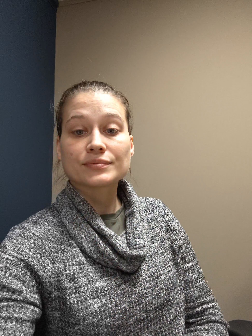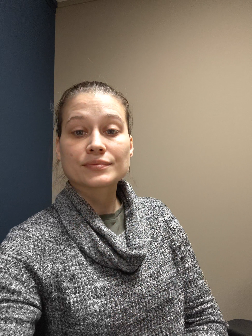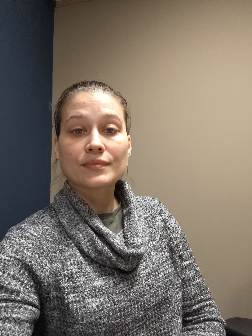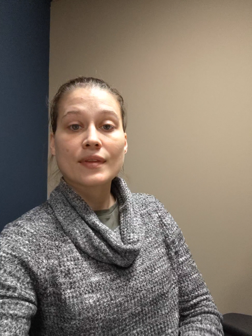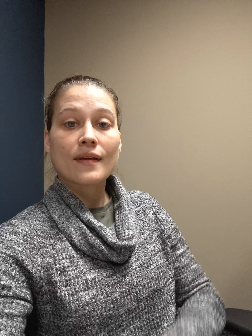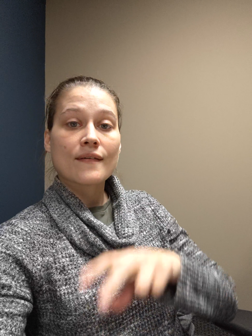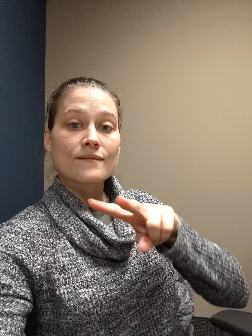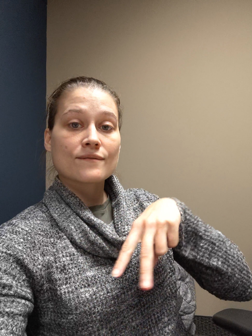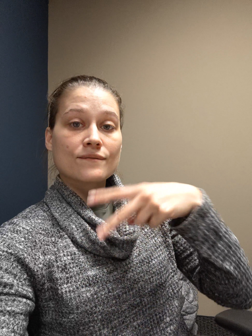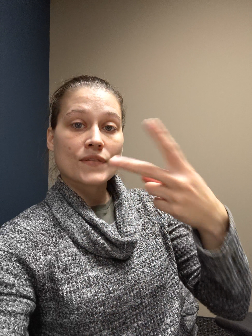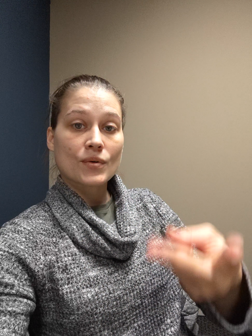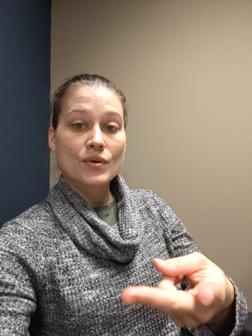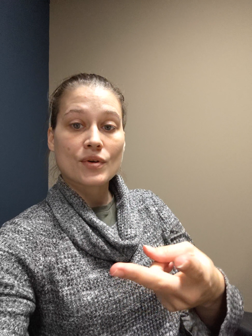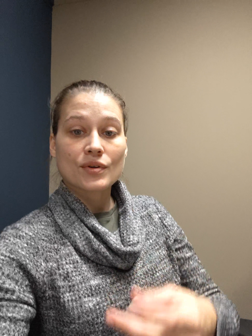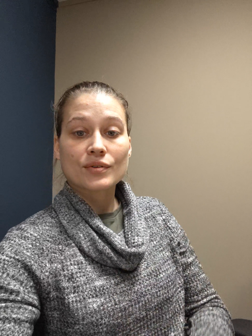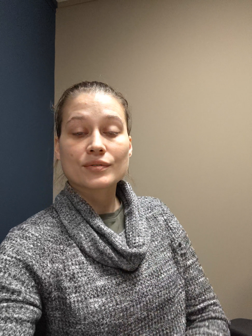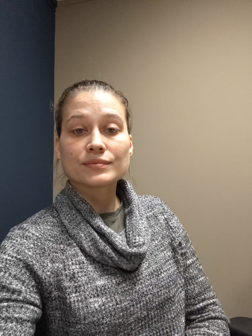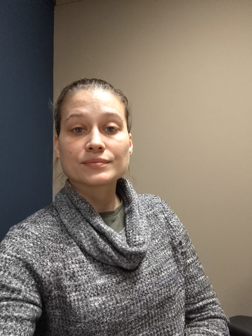fall